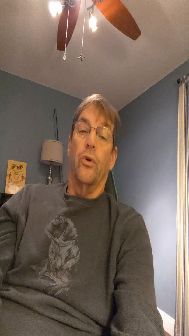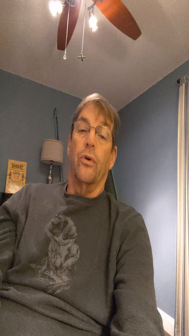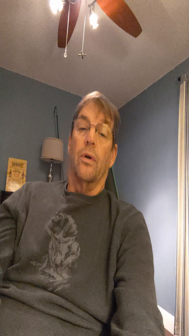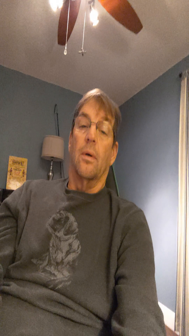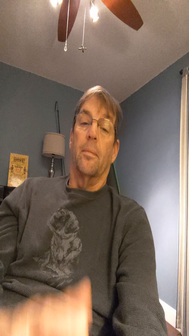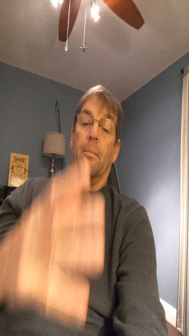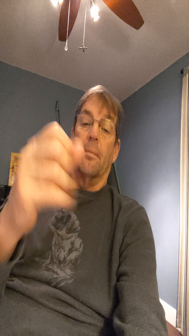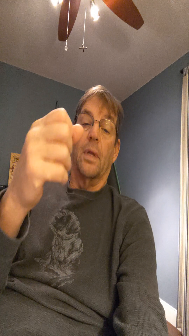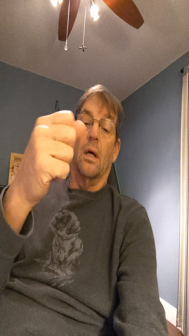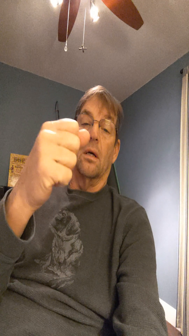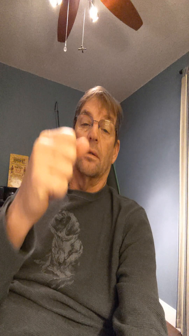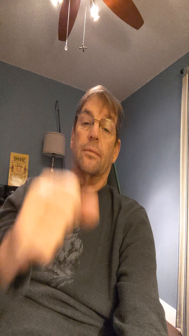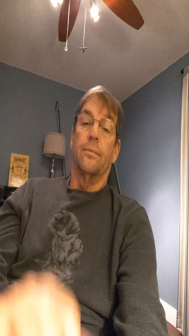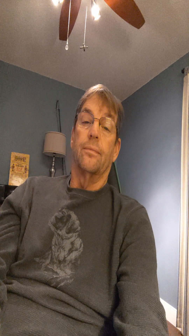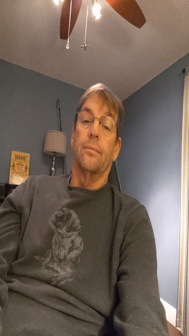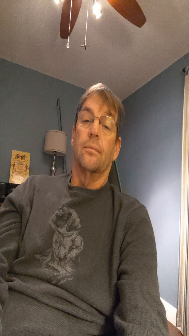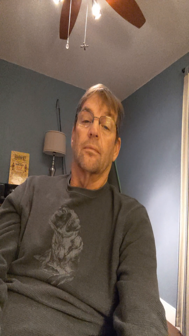milk